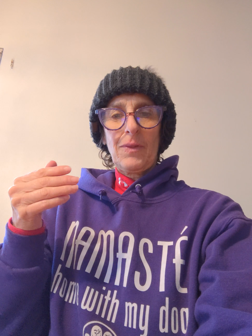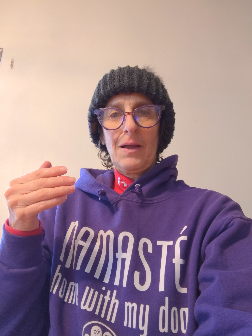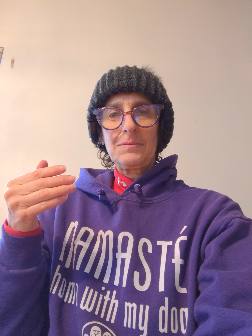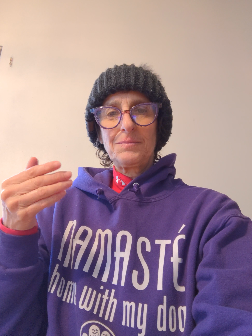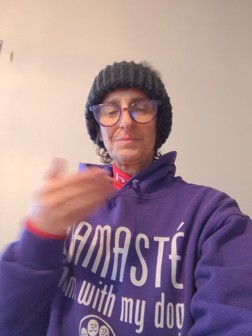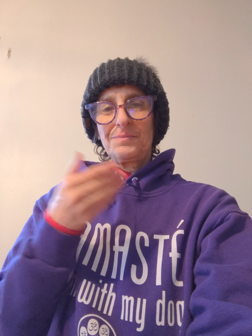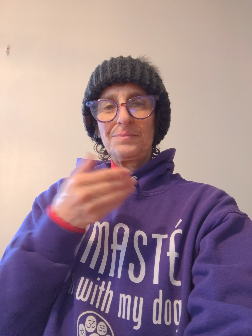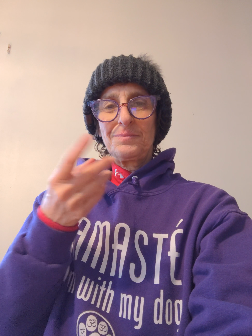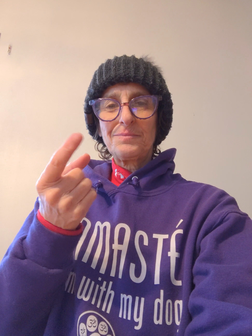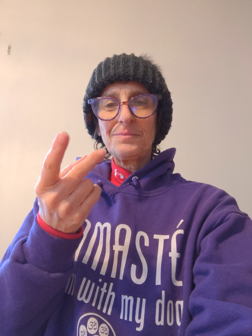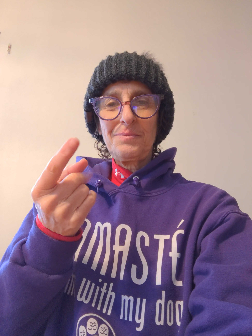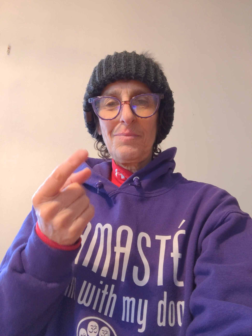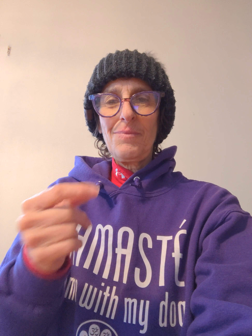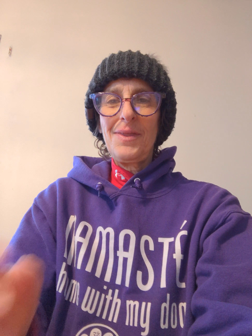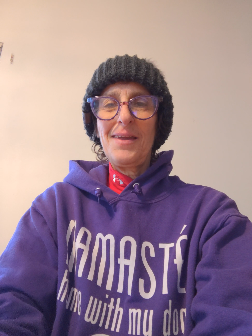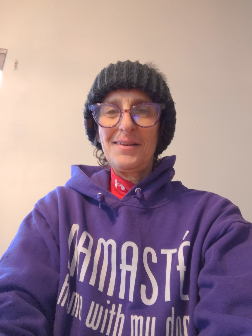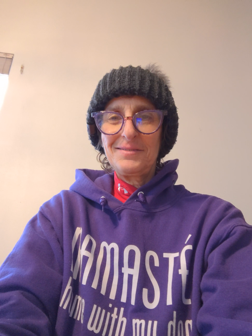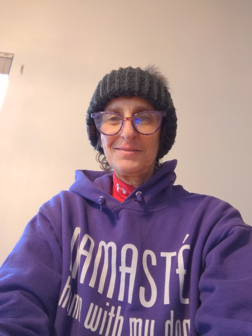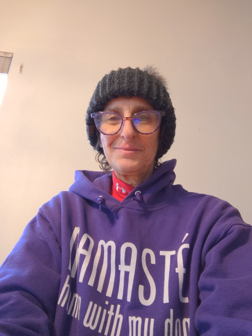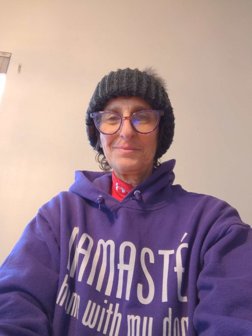puppy